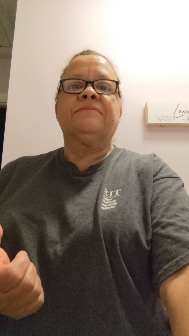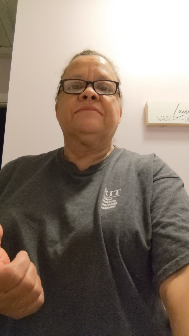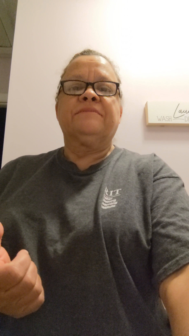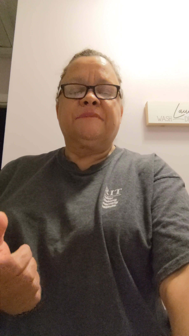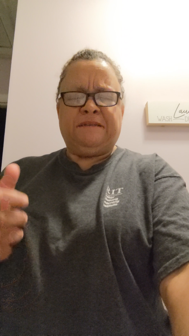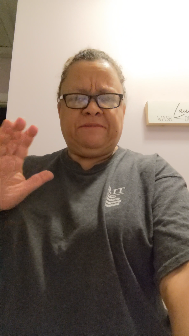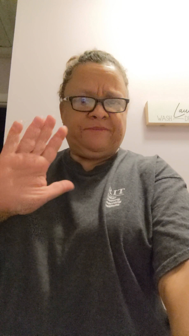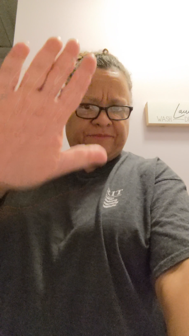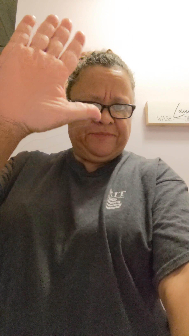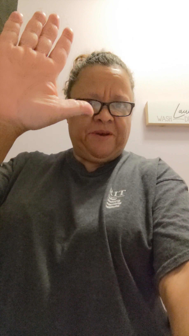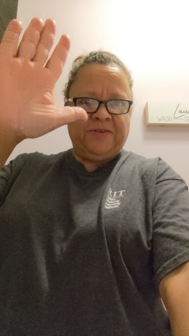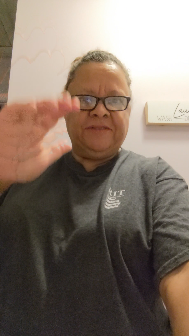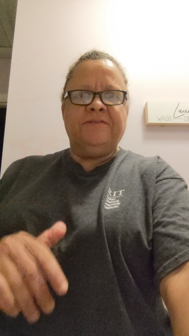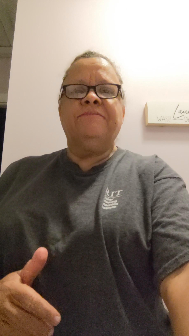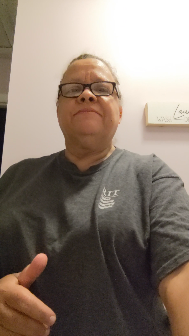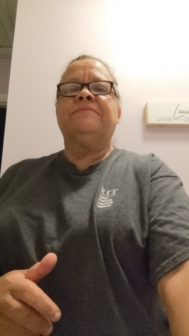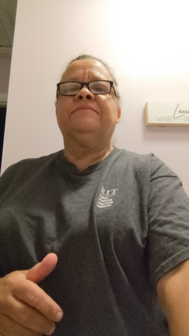give me five